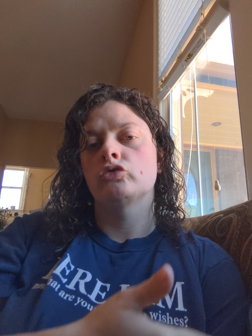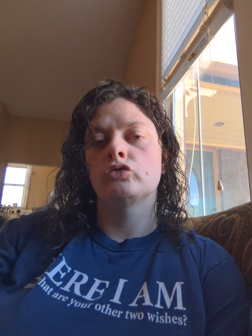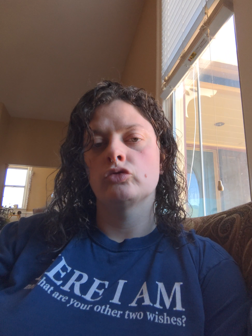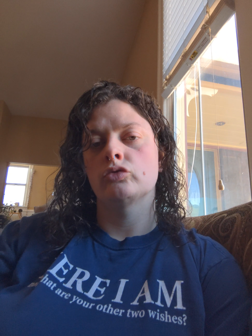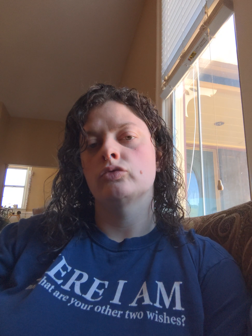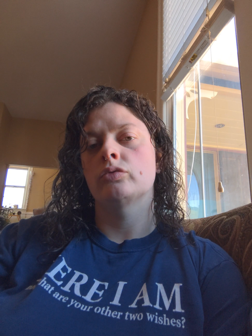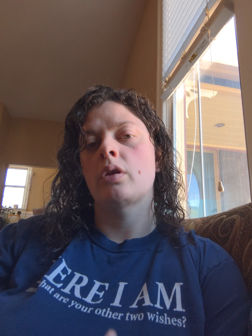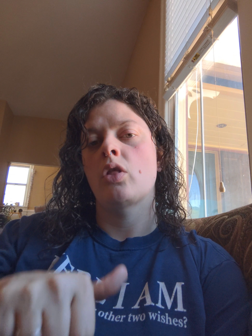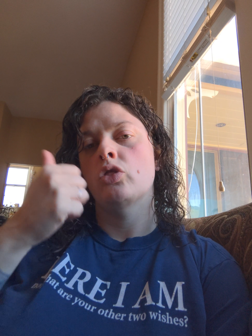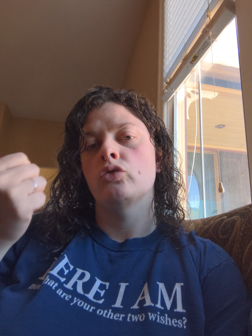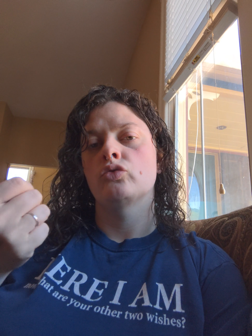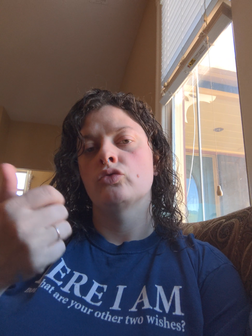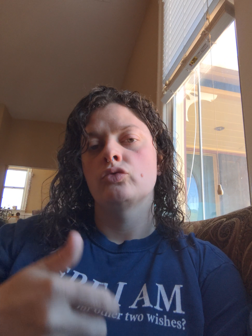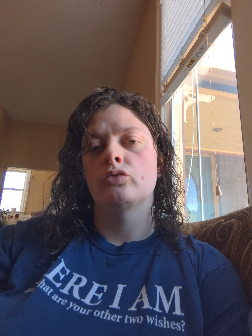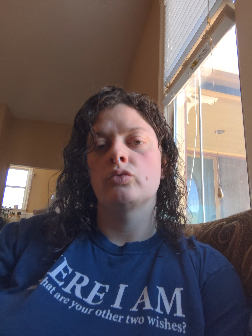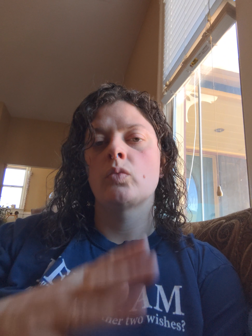another